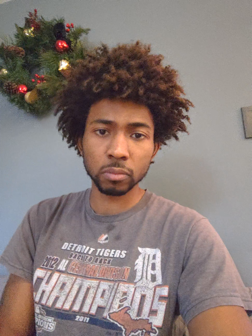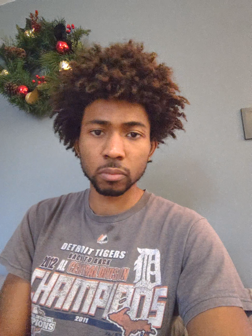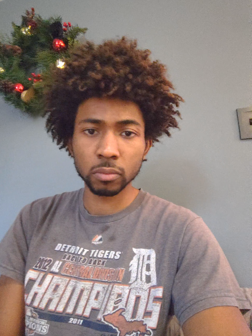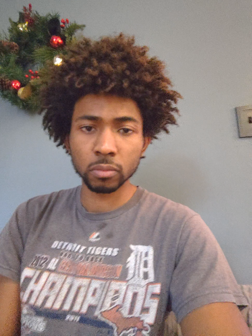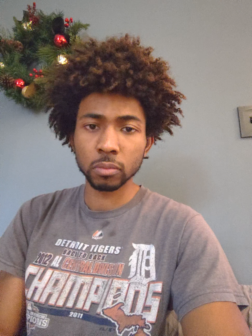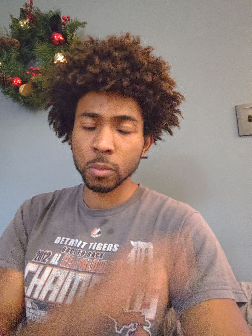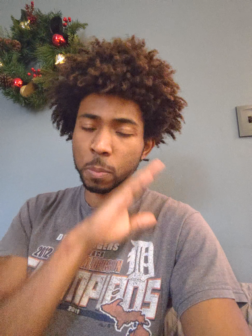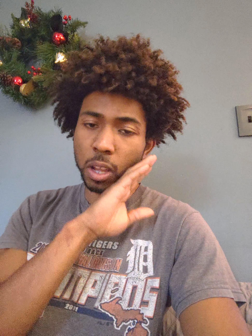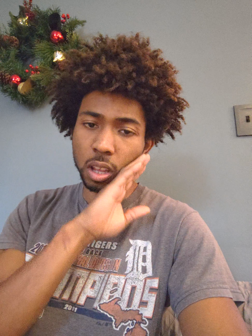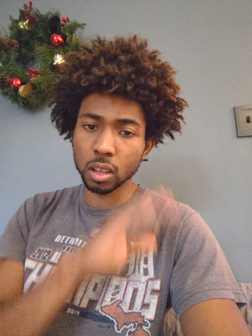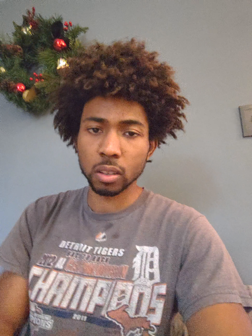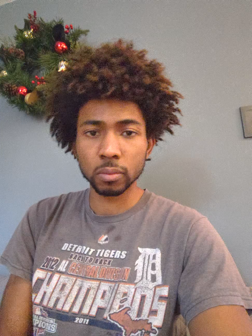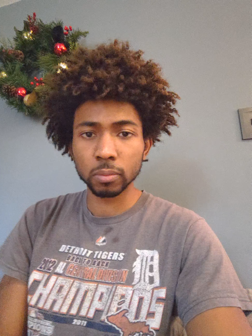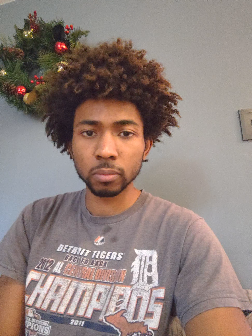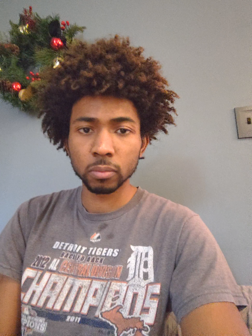bed